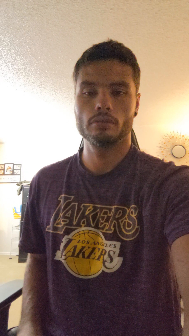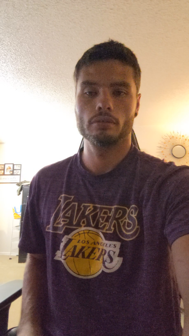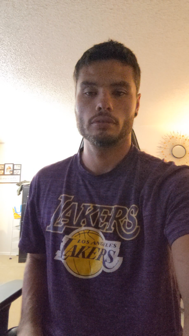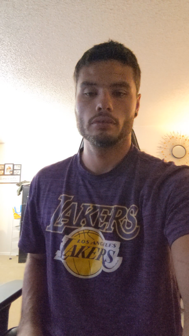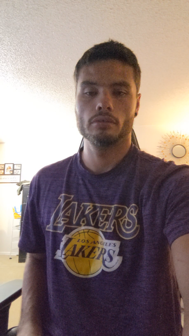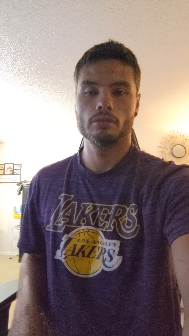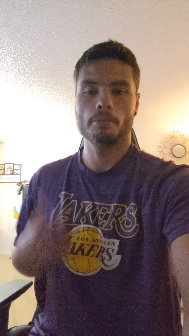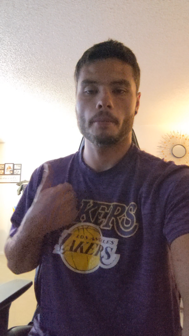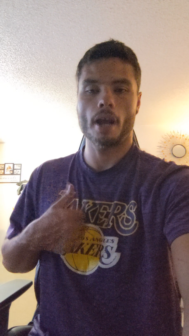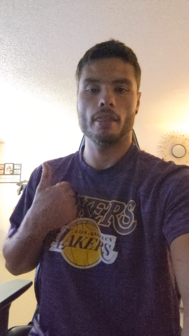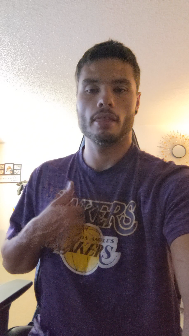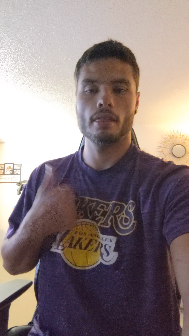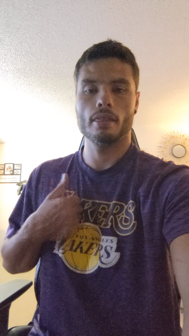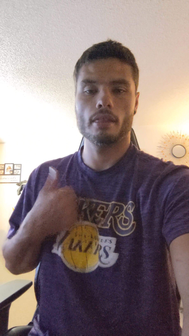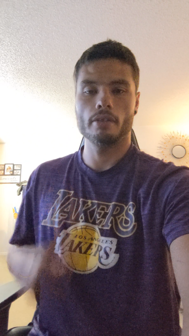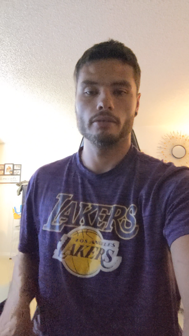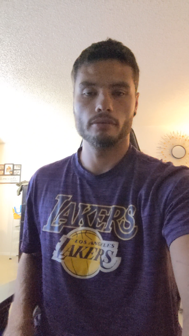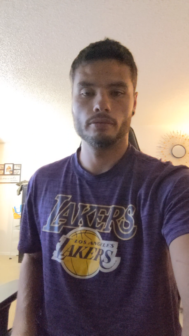bathtub